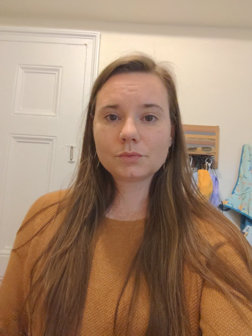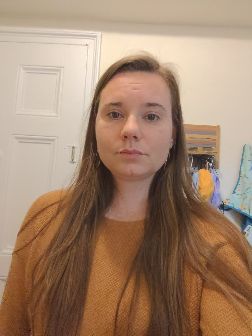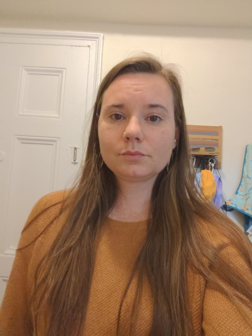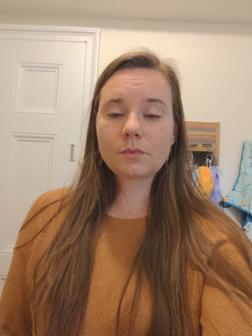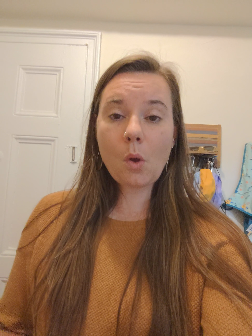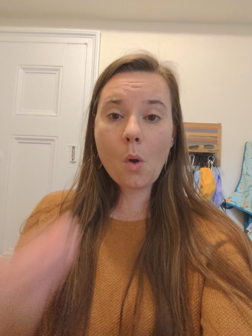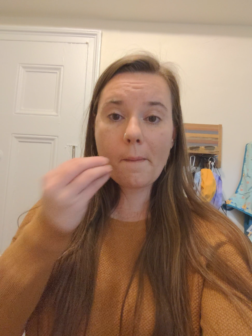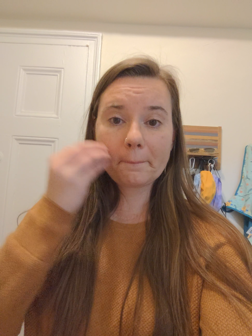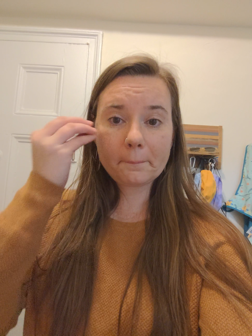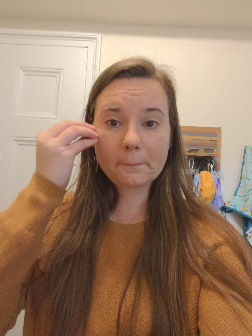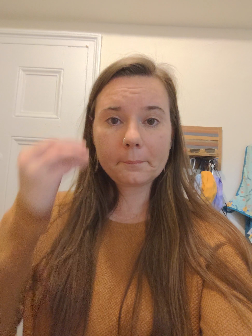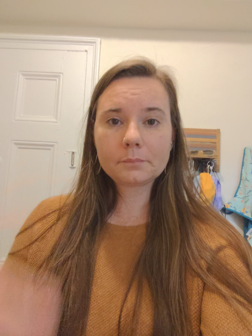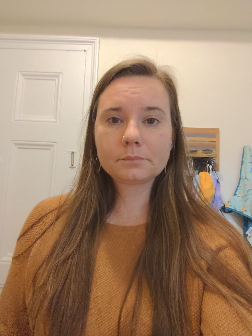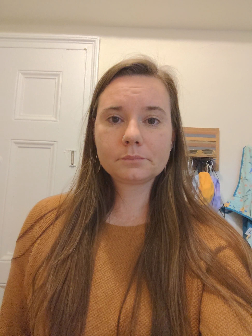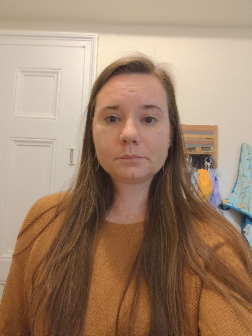home